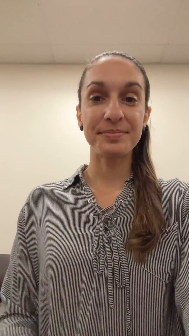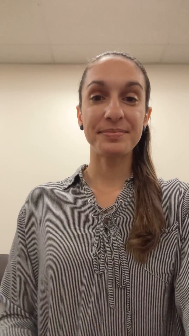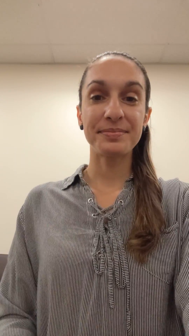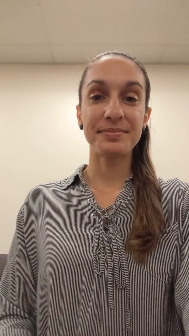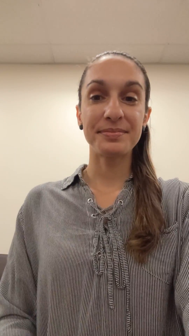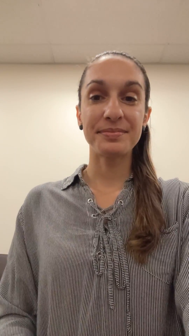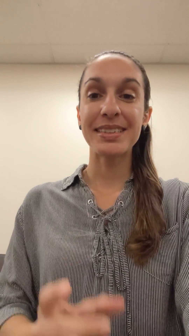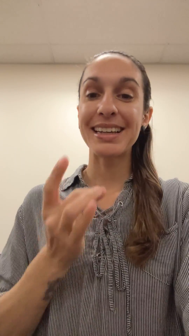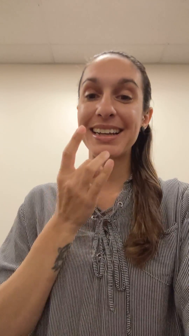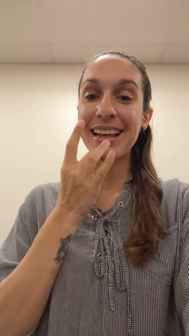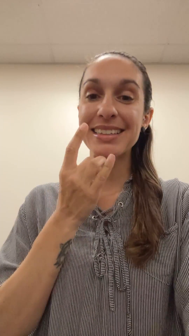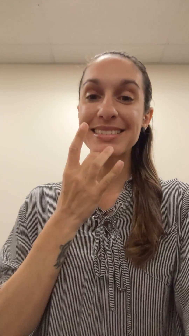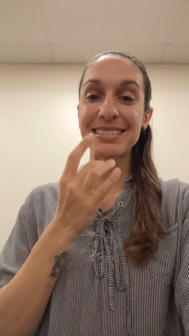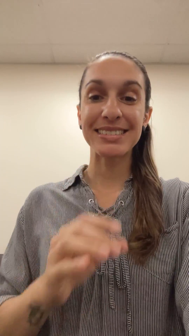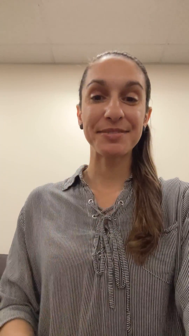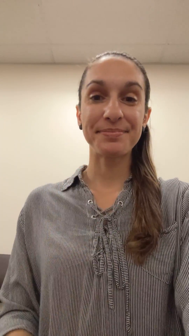light bulb